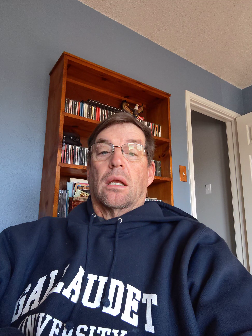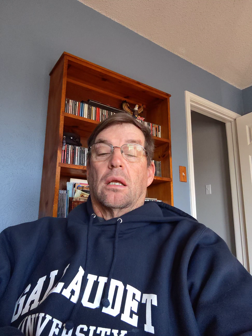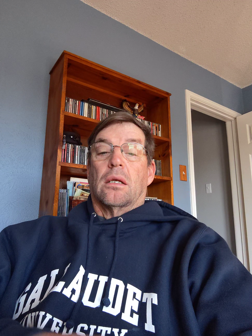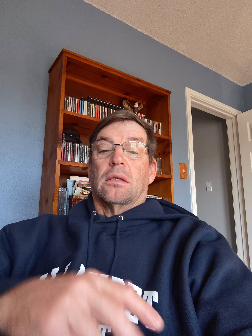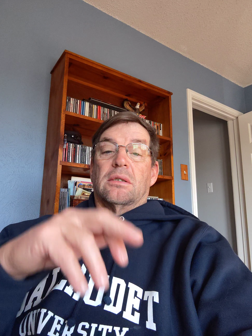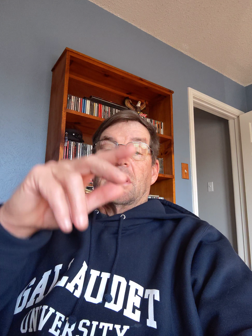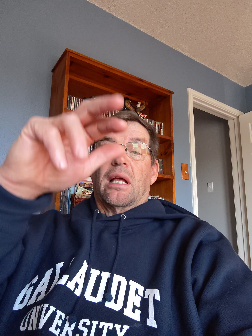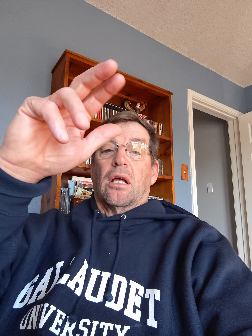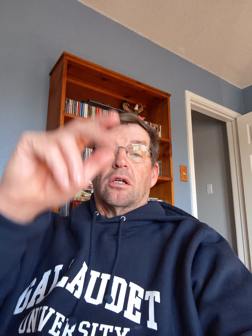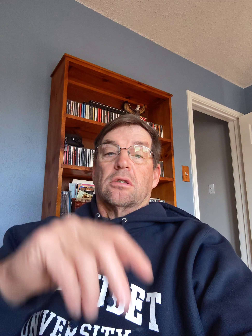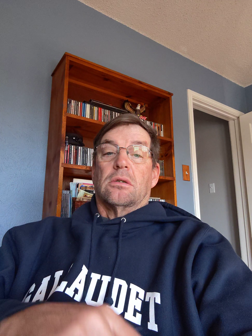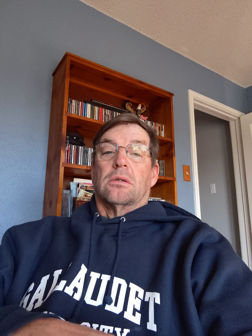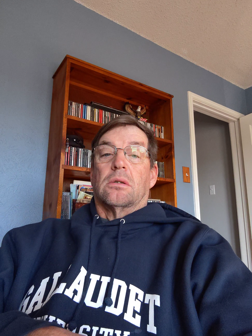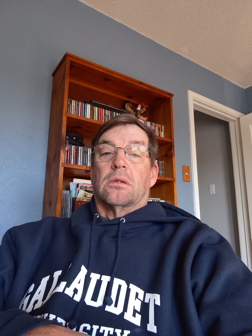stairs